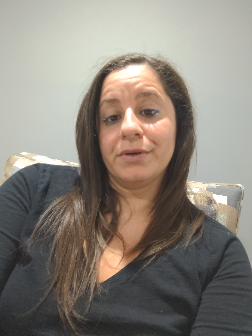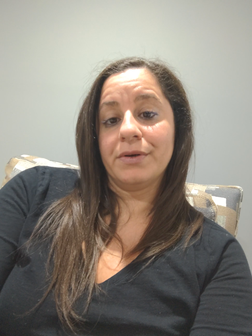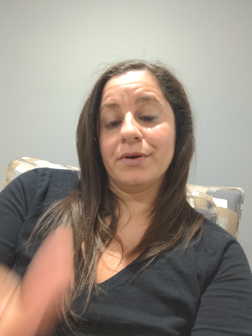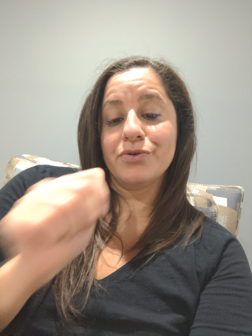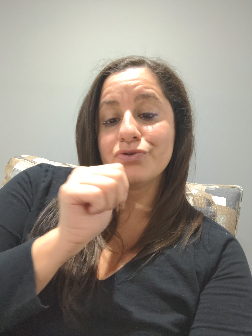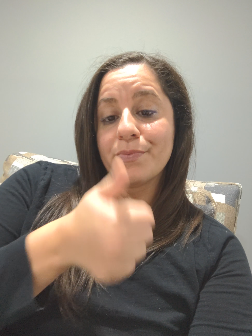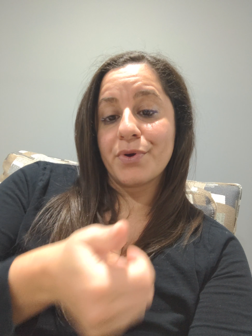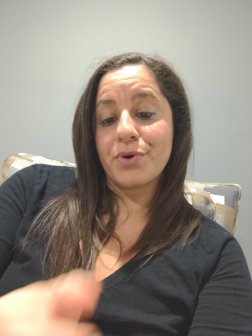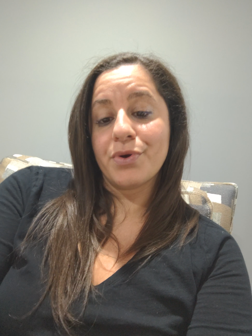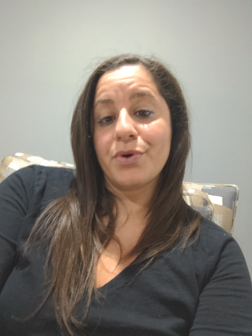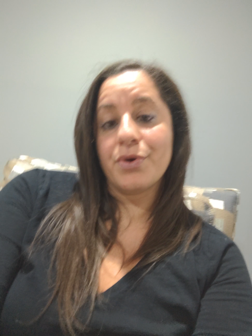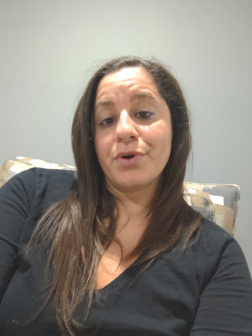tomorrow